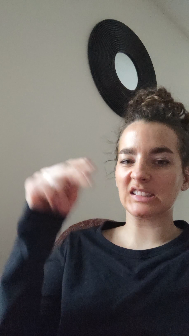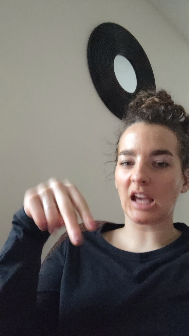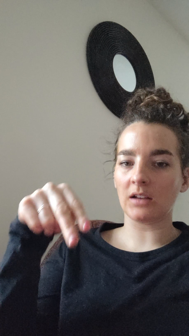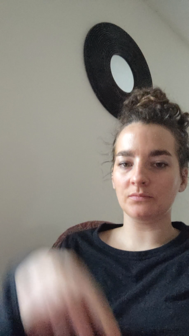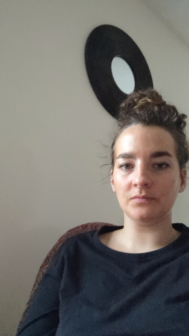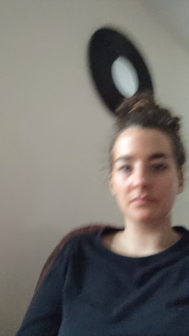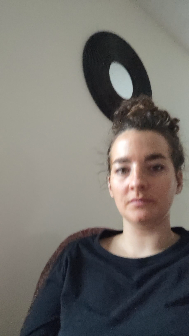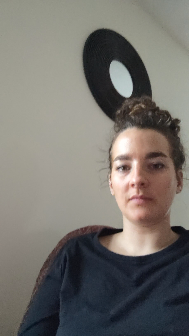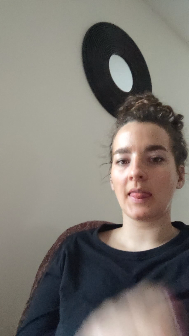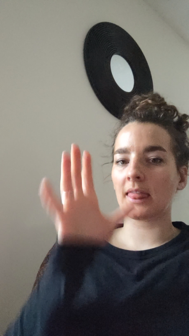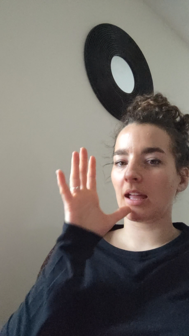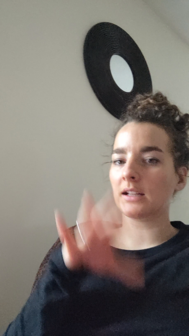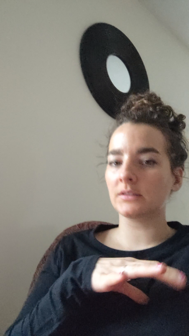lady